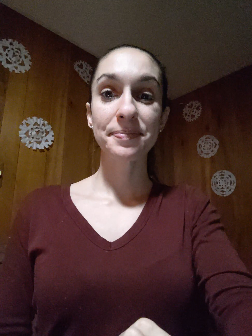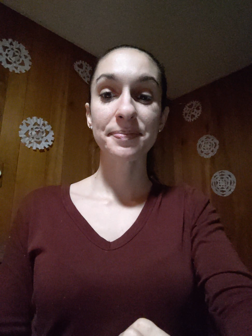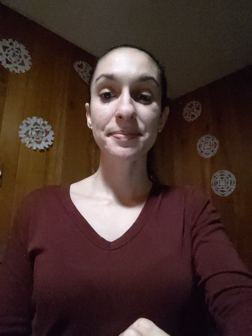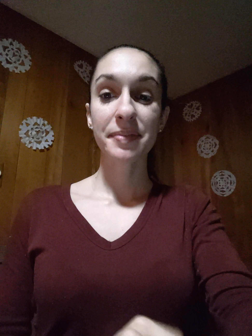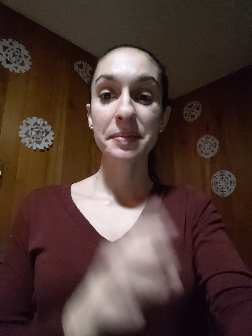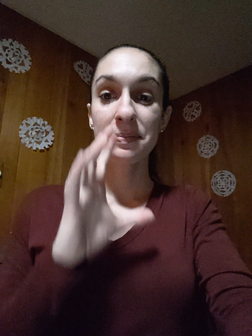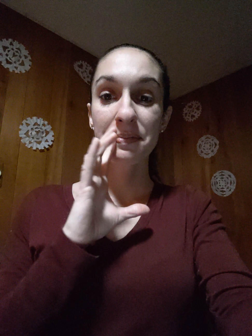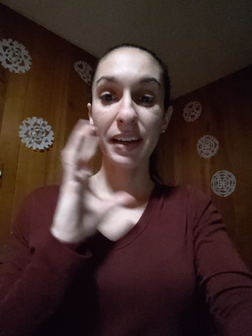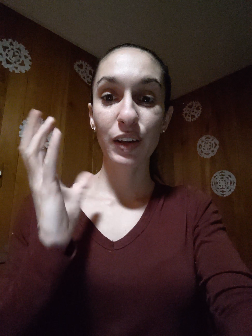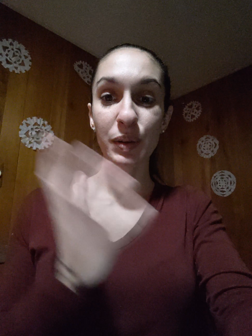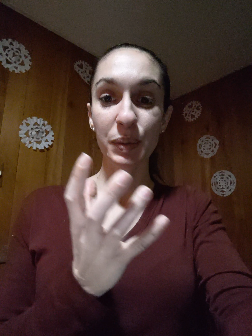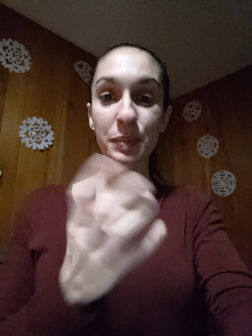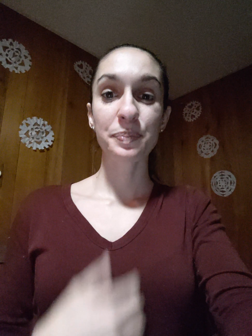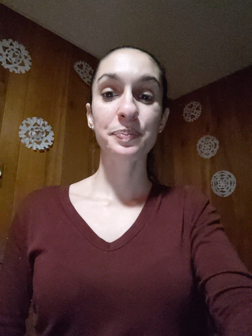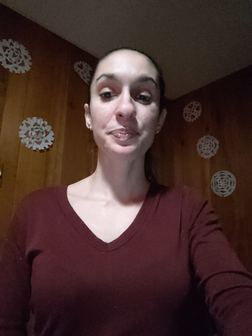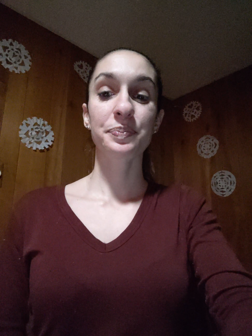balloon